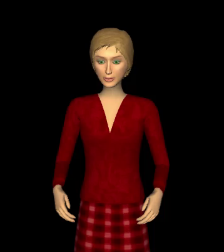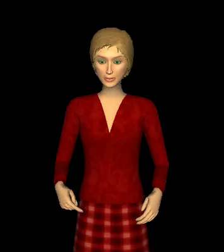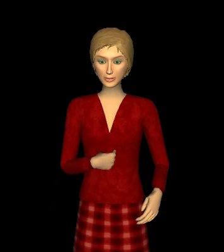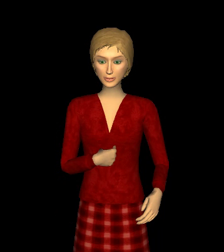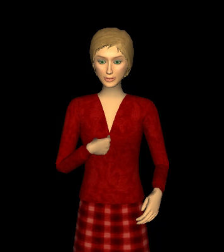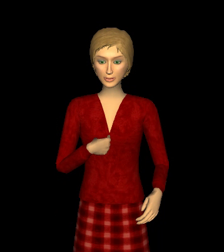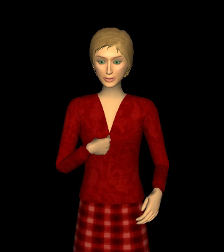أنا